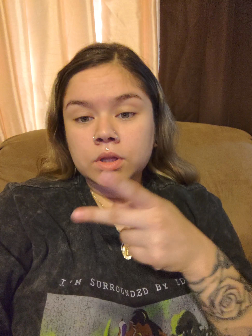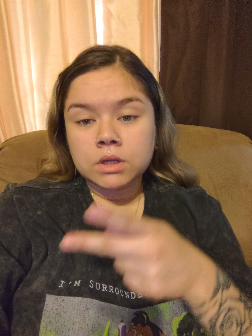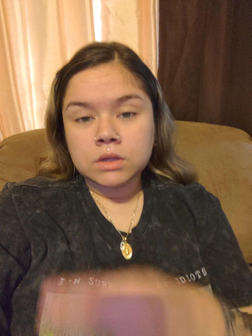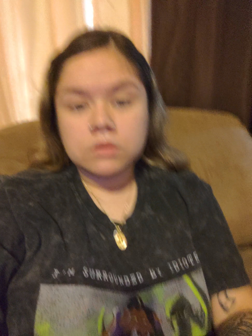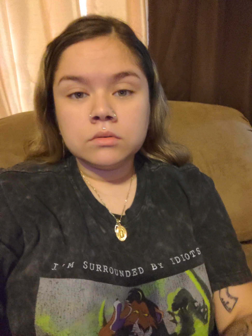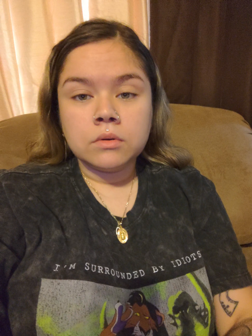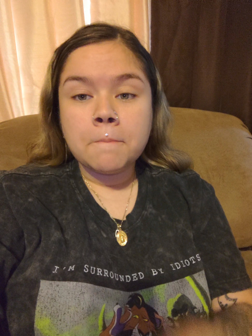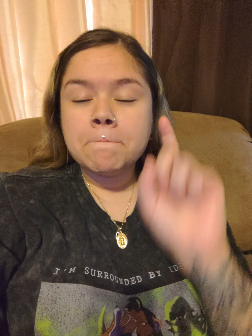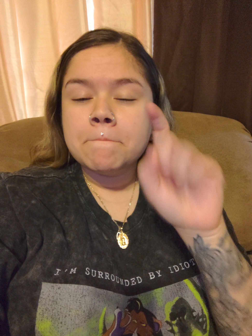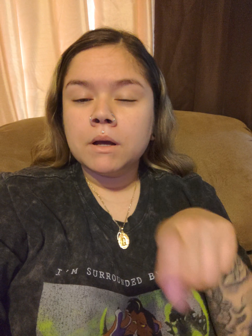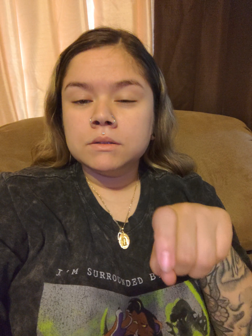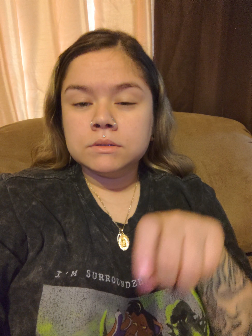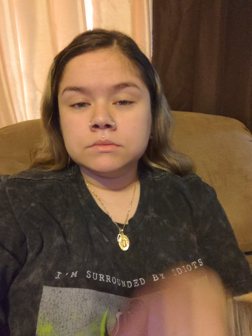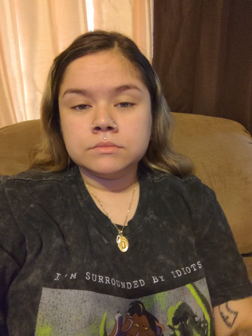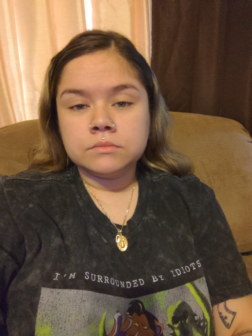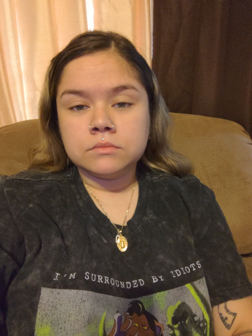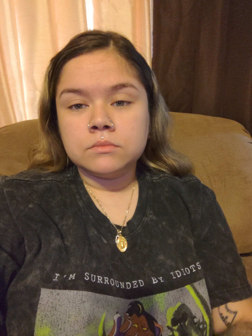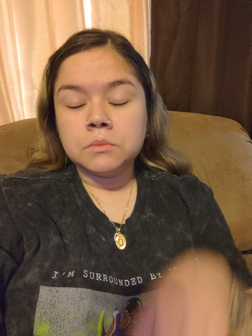must